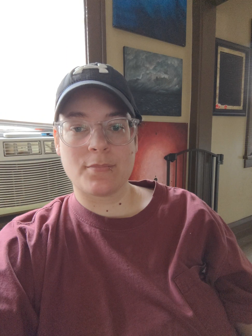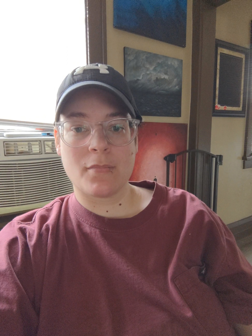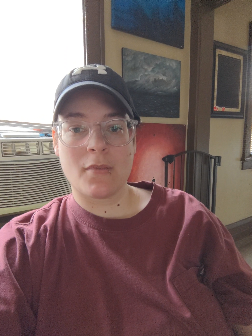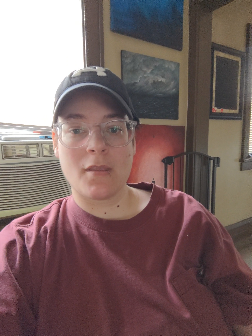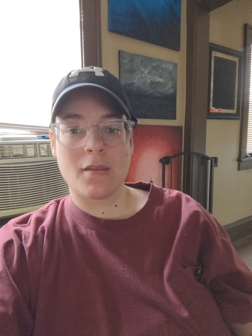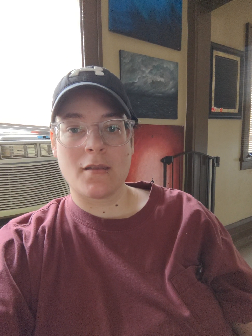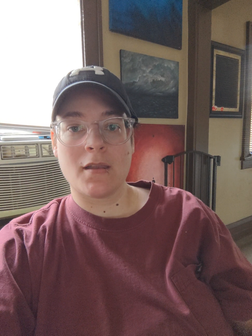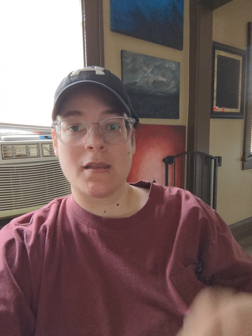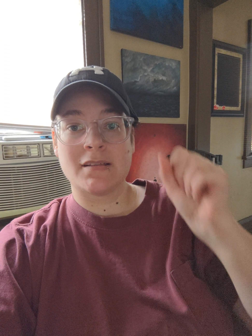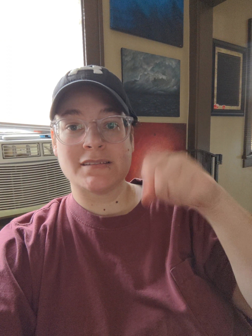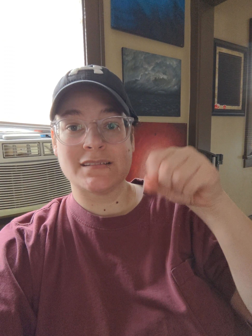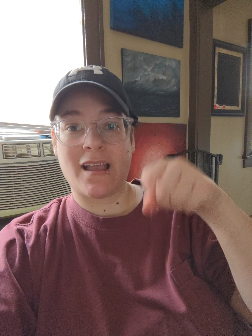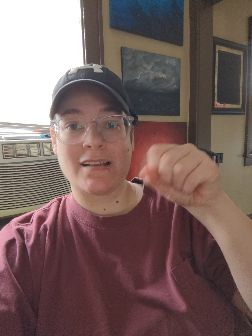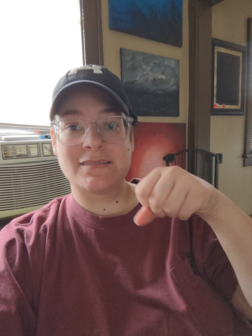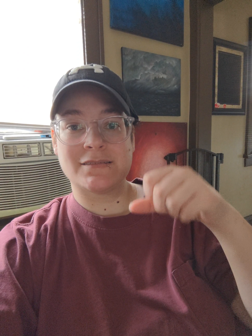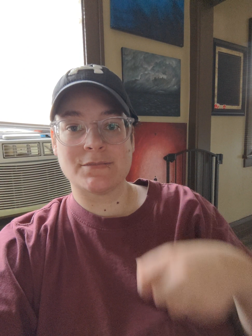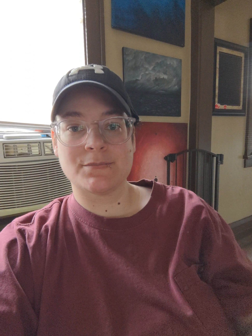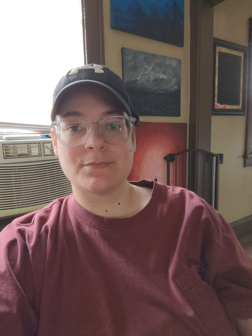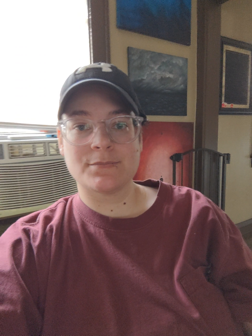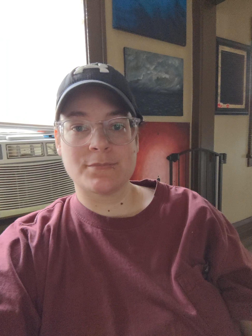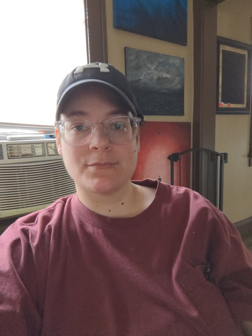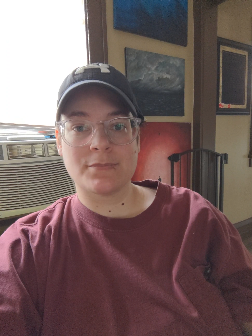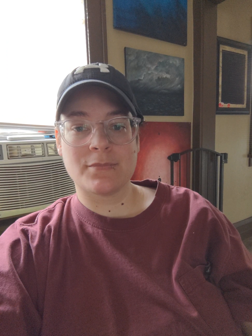yes